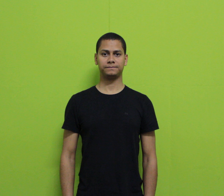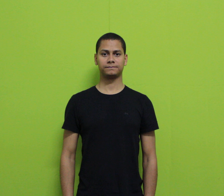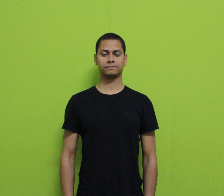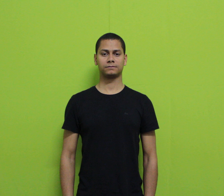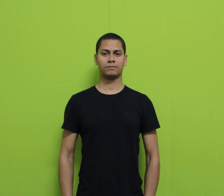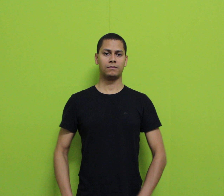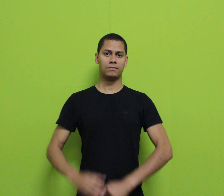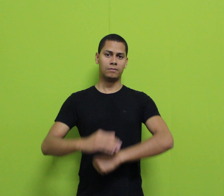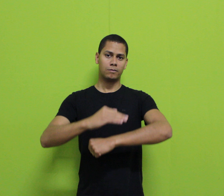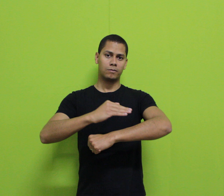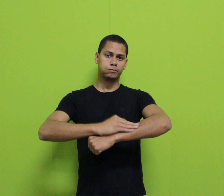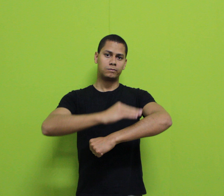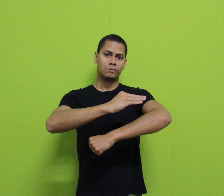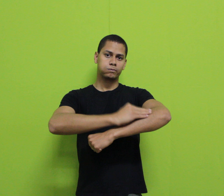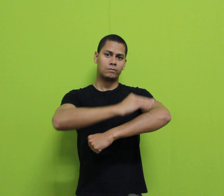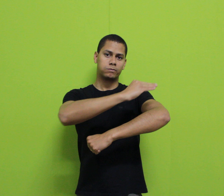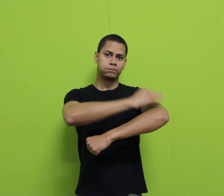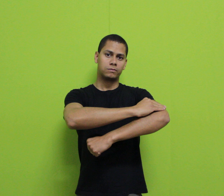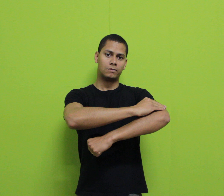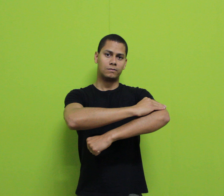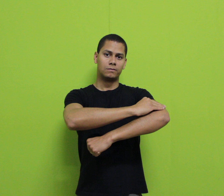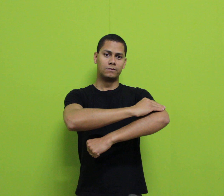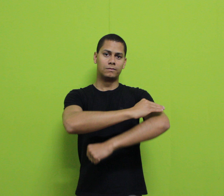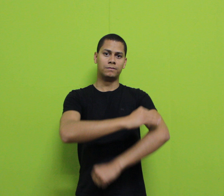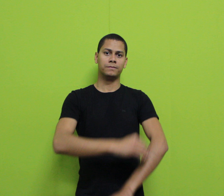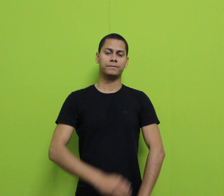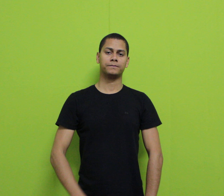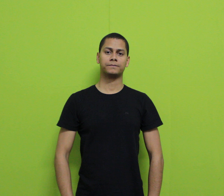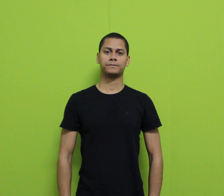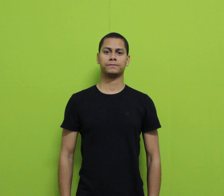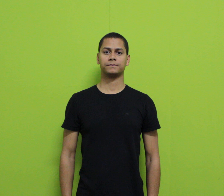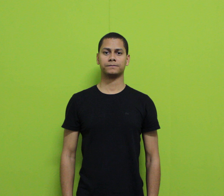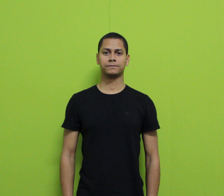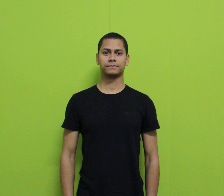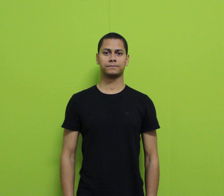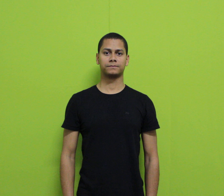sapo